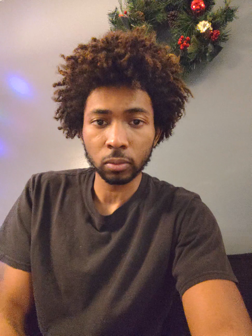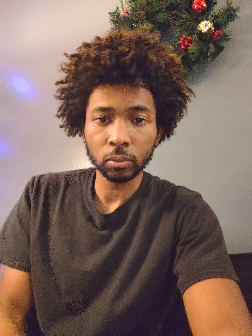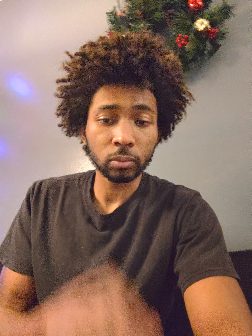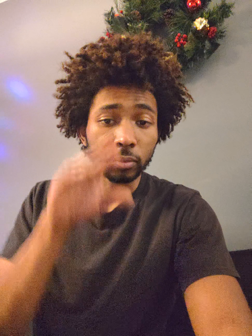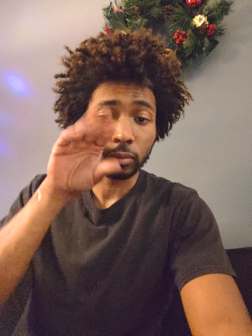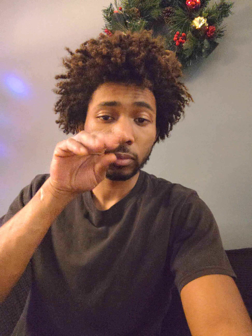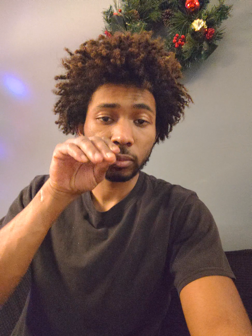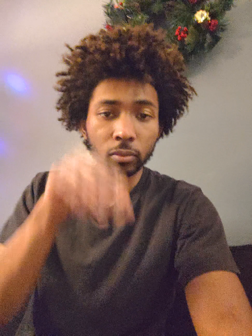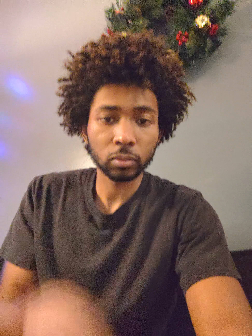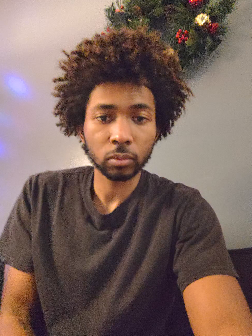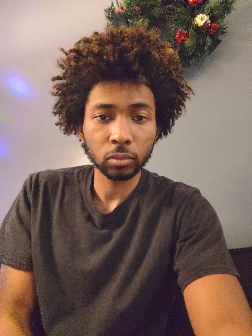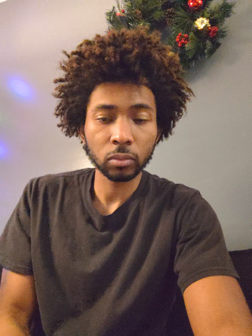goose